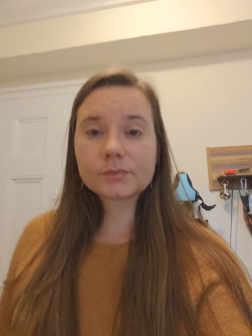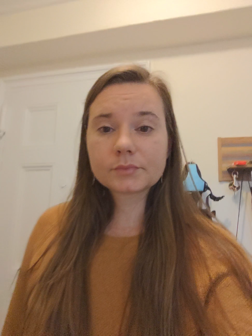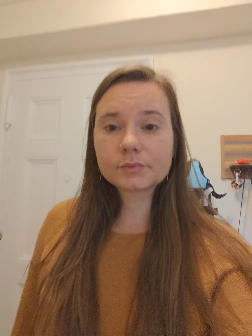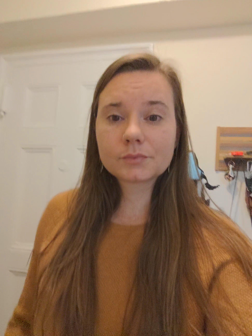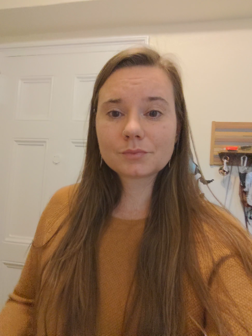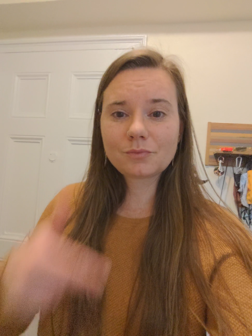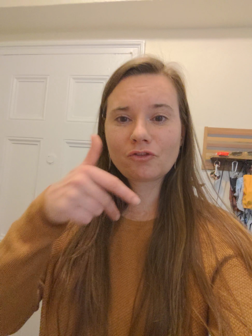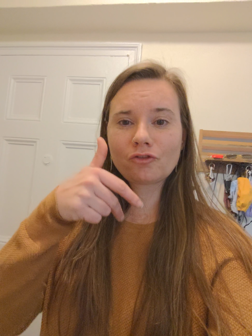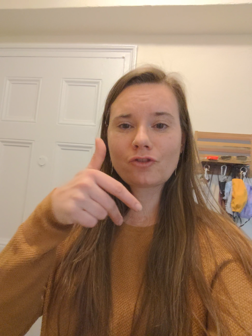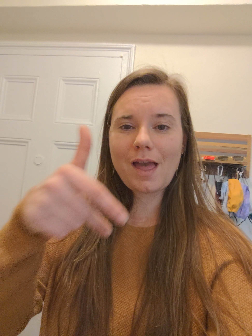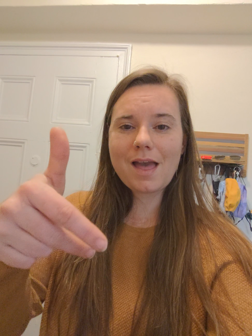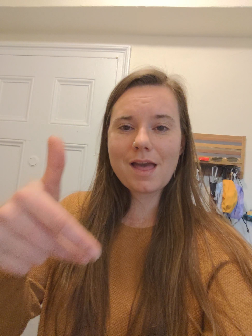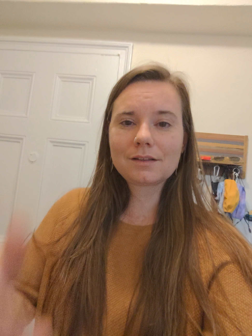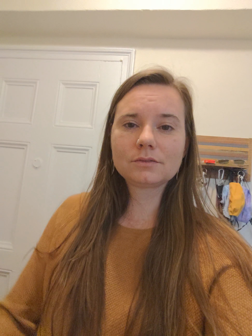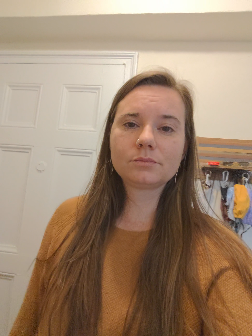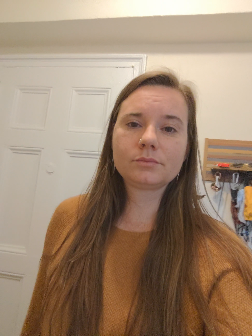ride